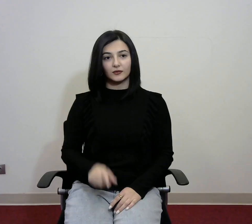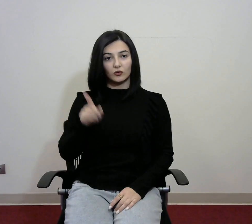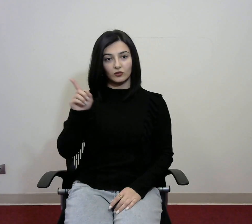O